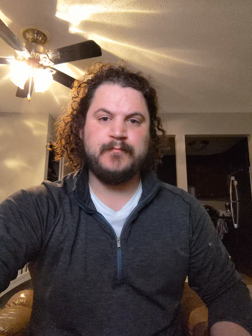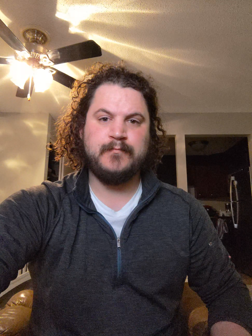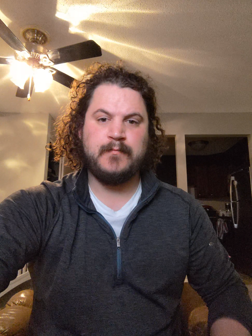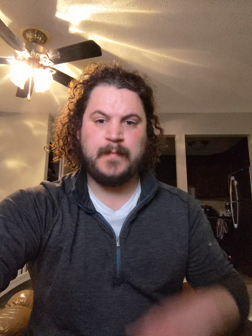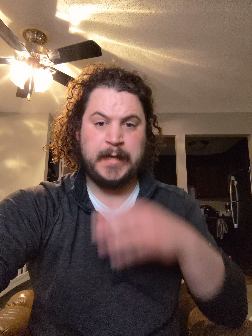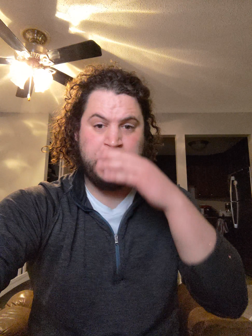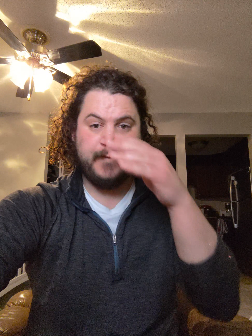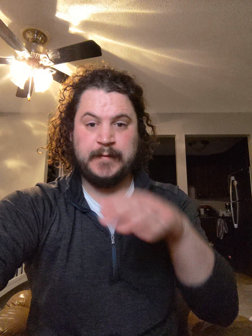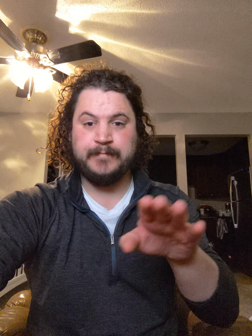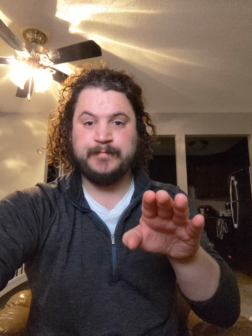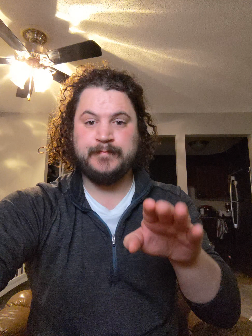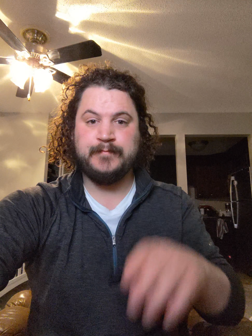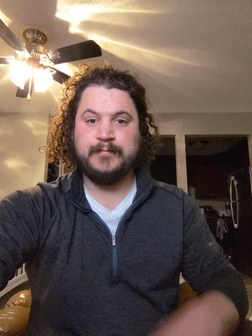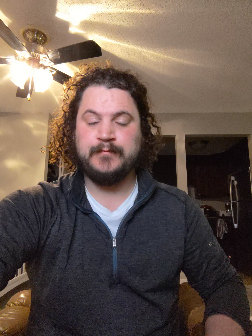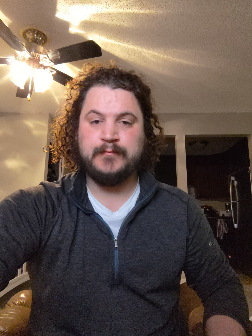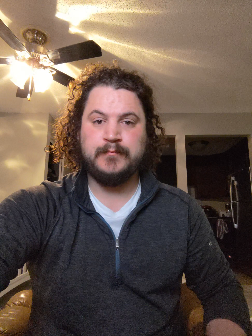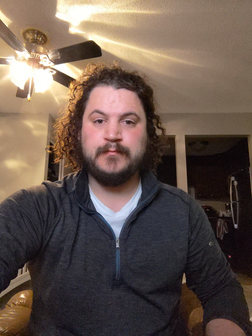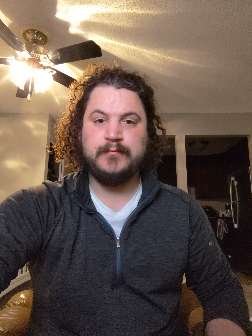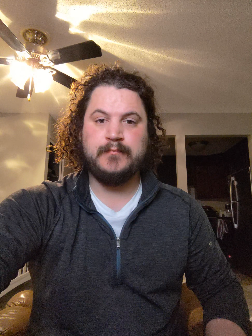elephant